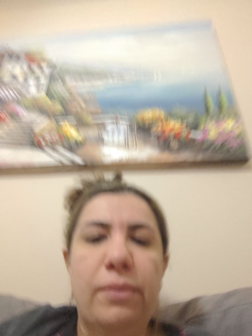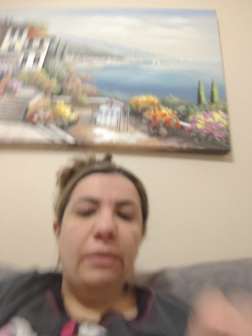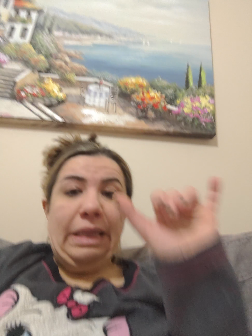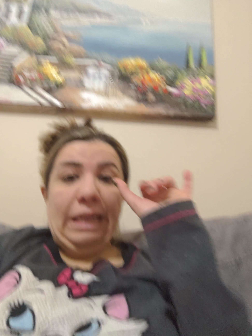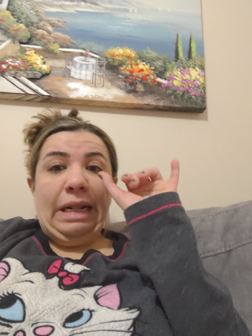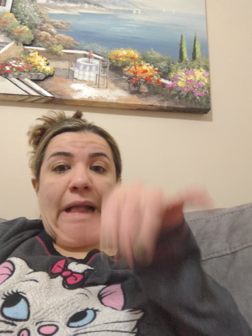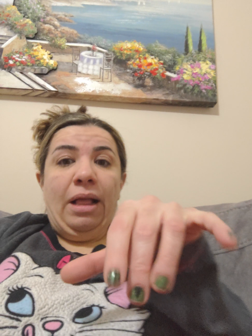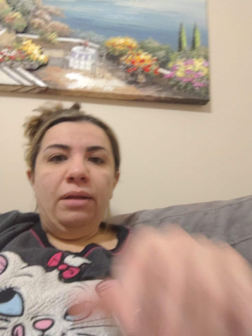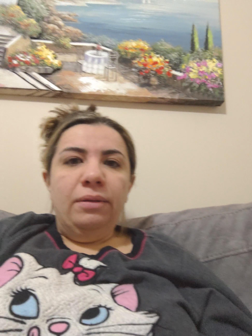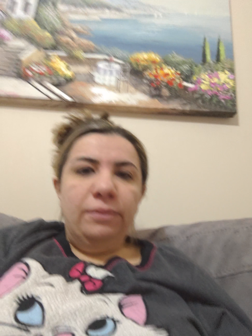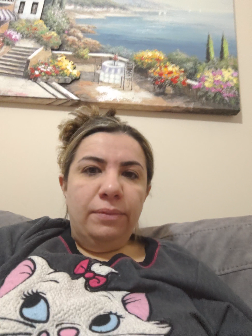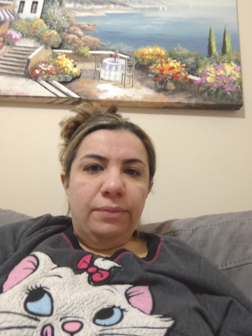that